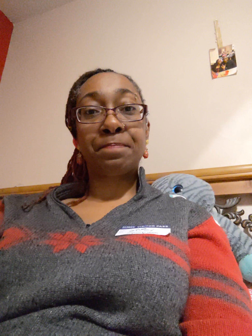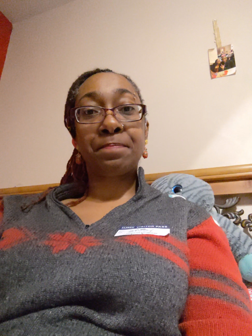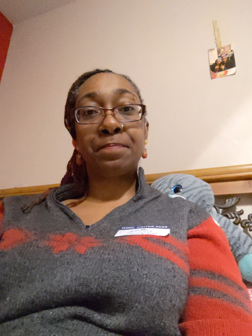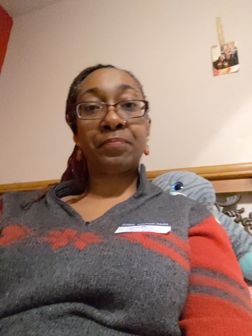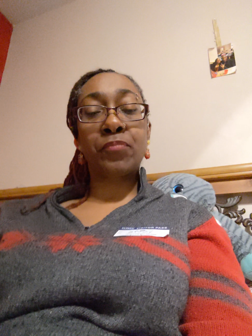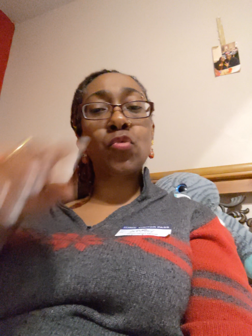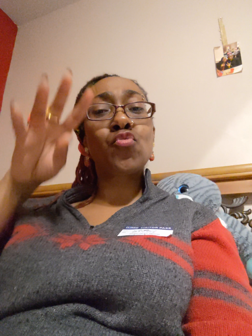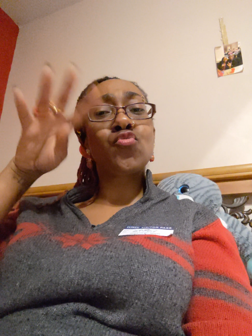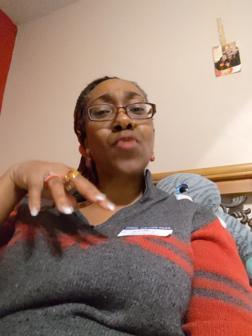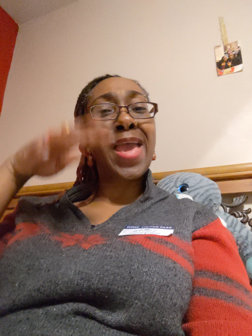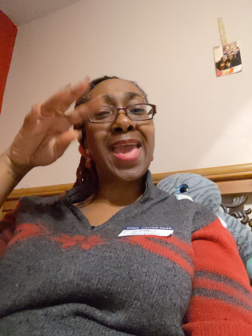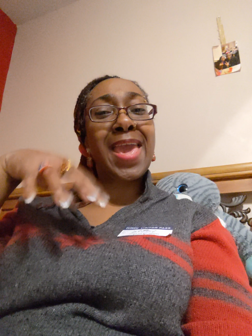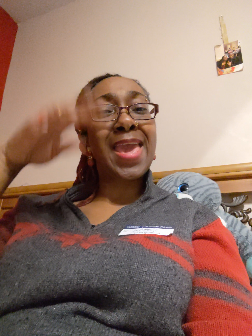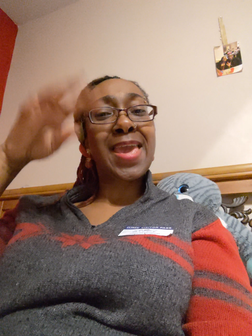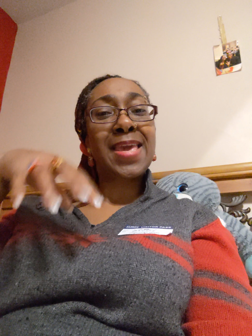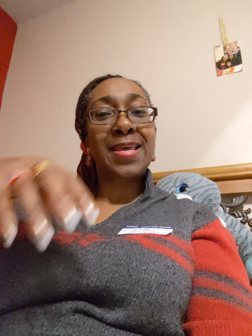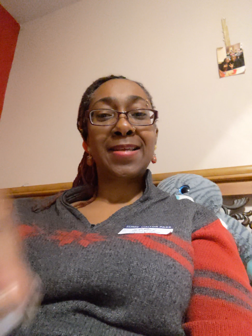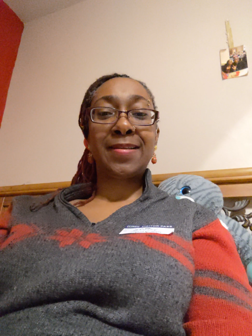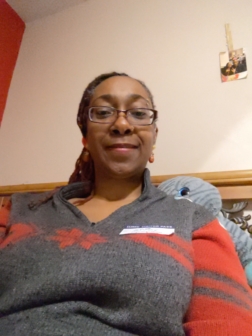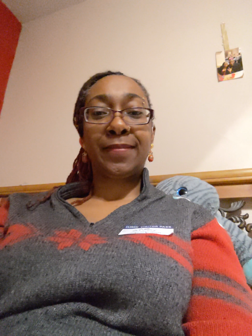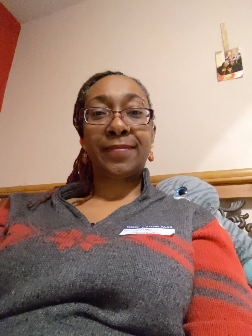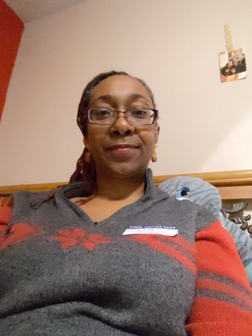rain